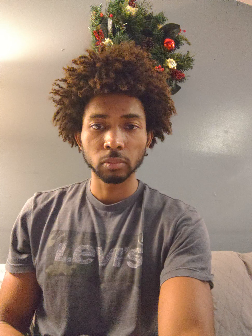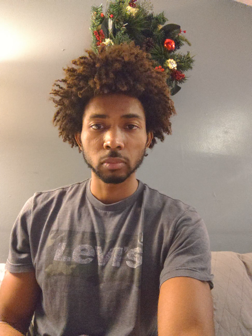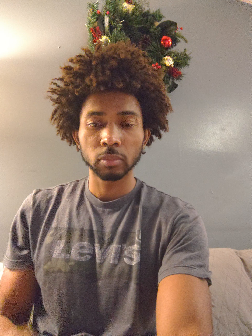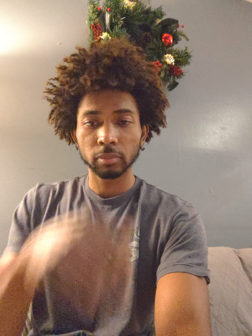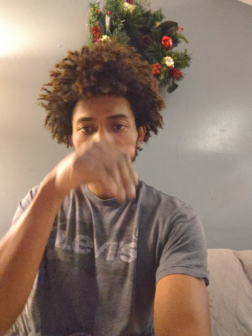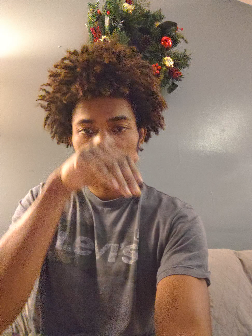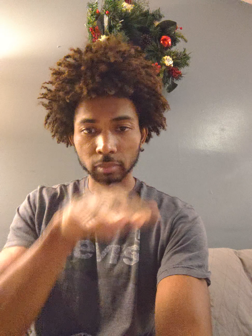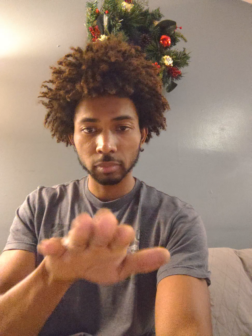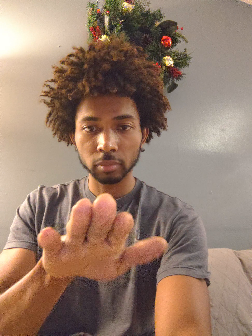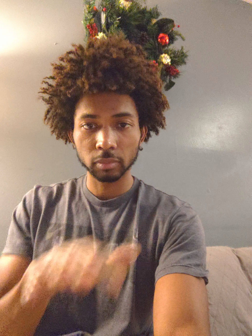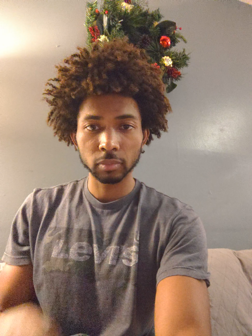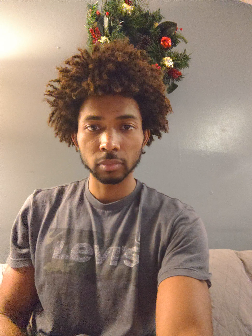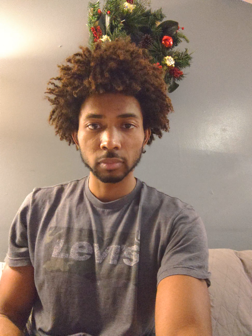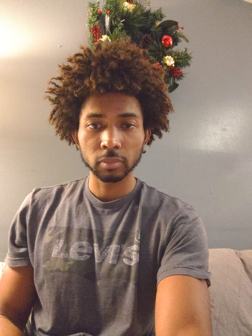elephant